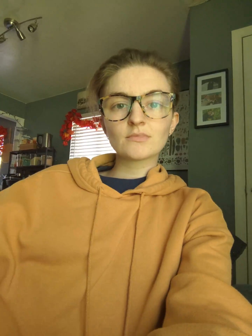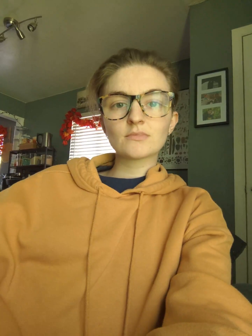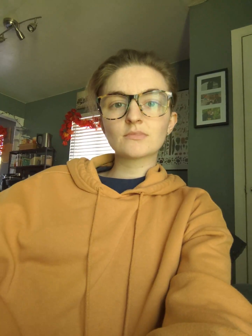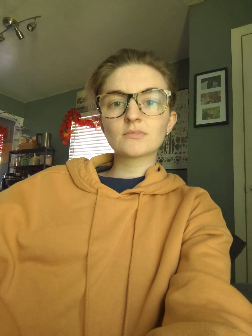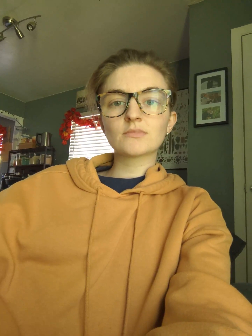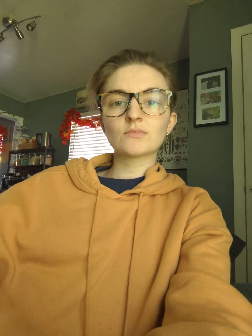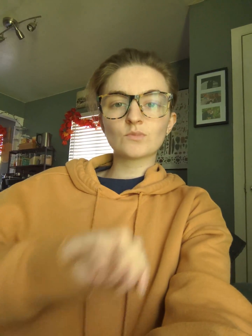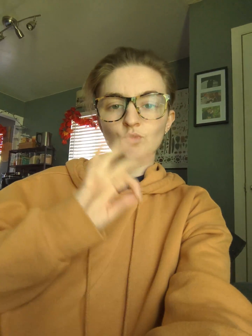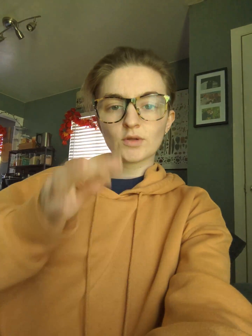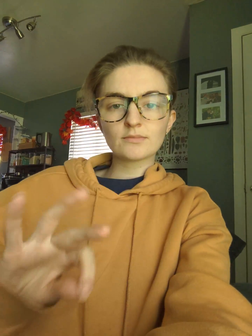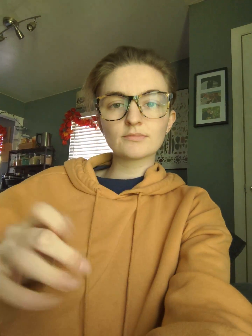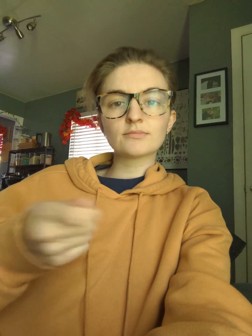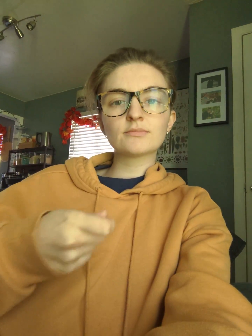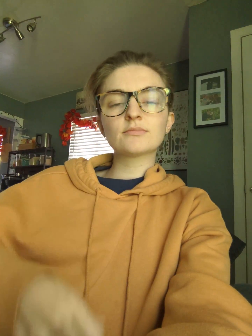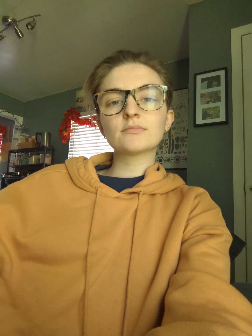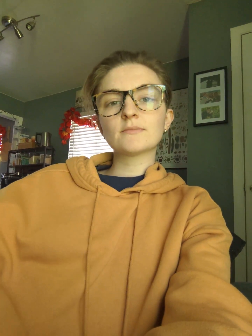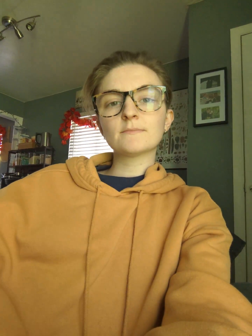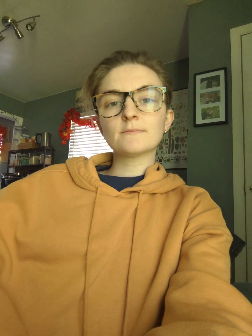hose